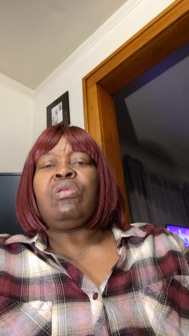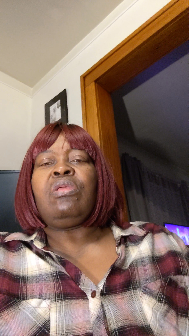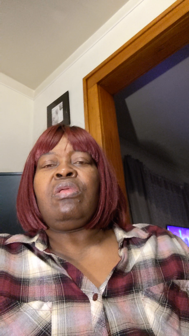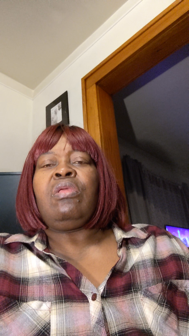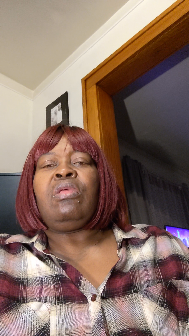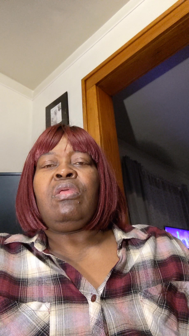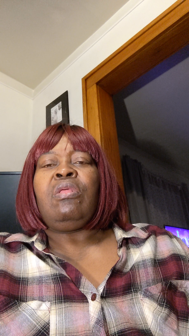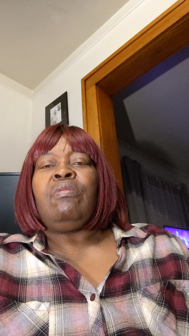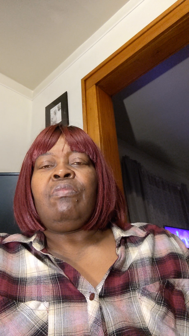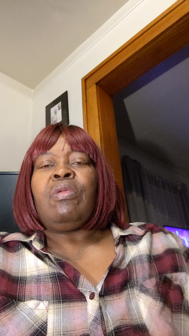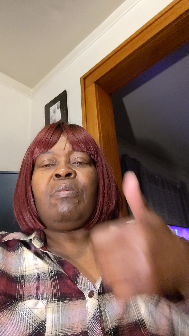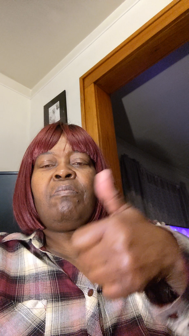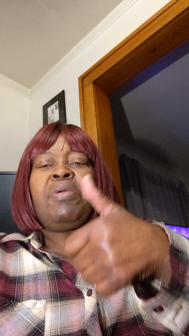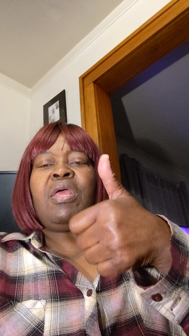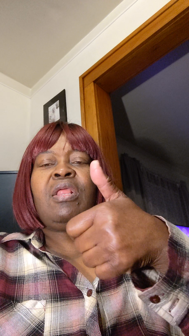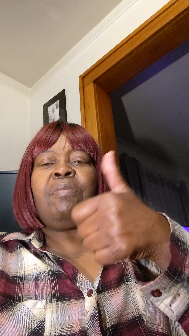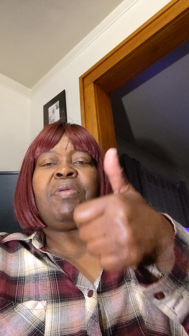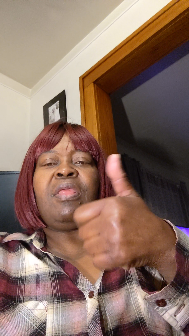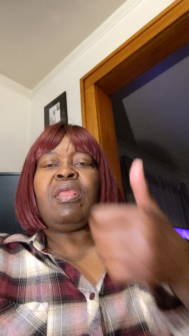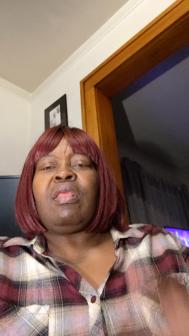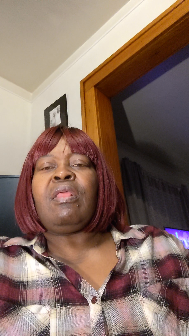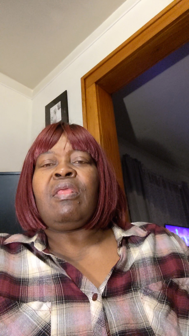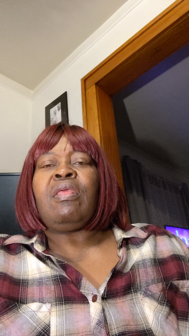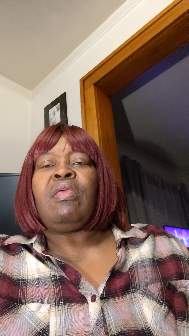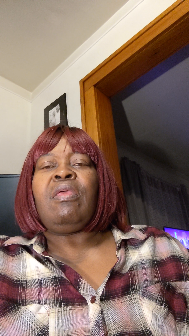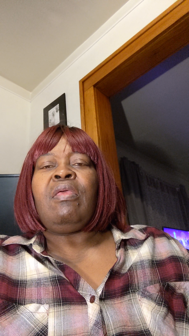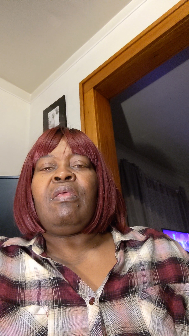basement